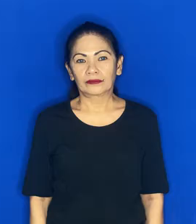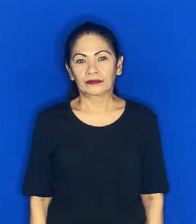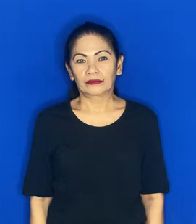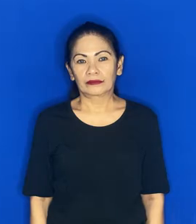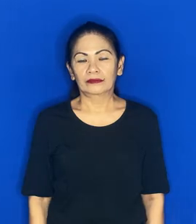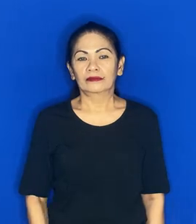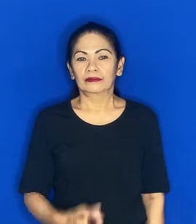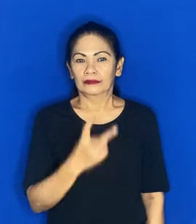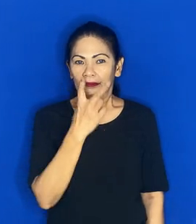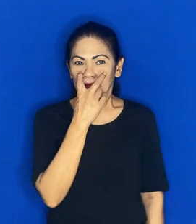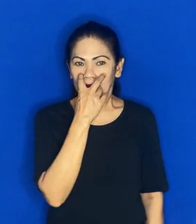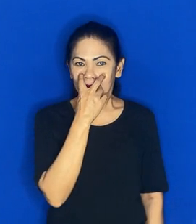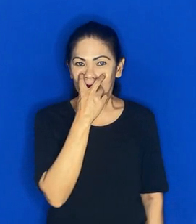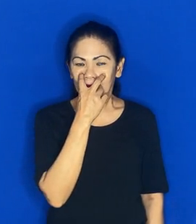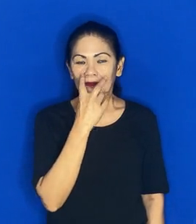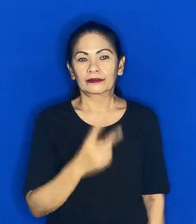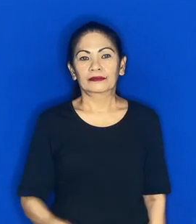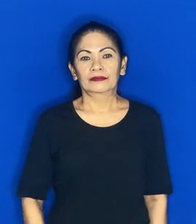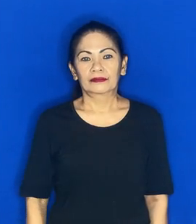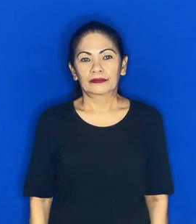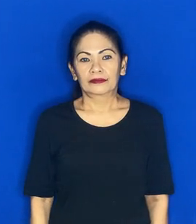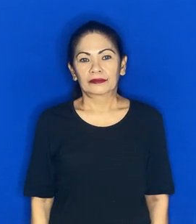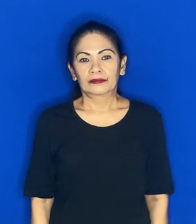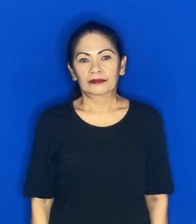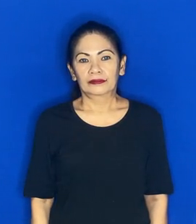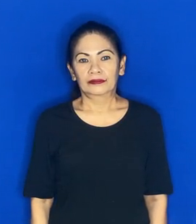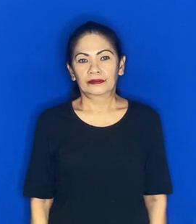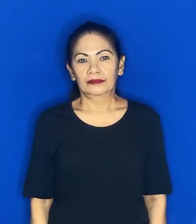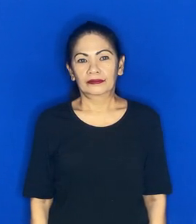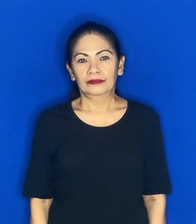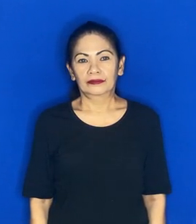blind